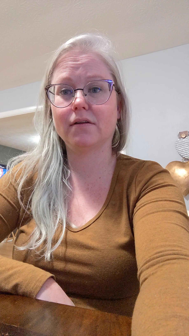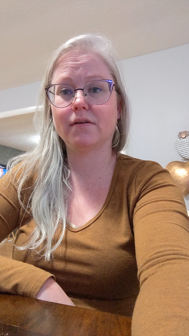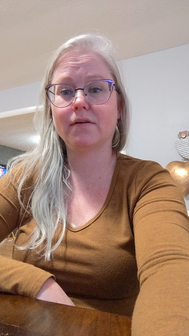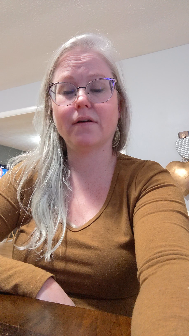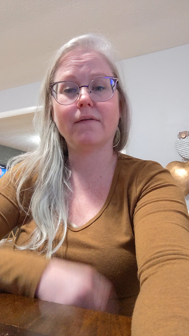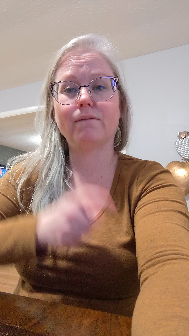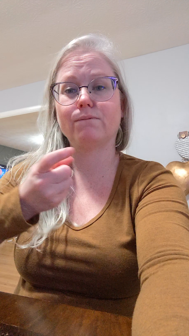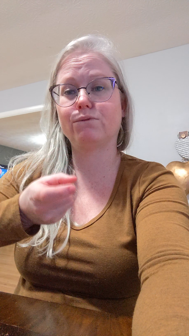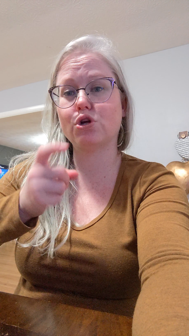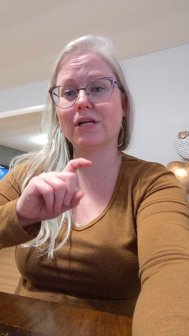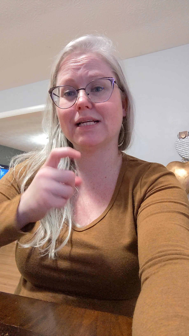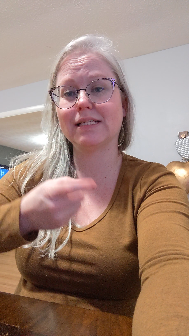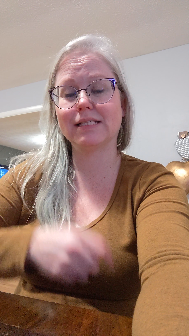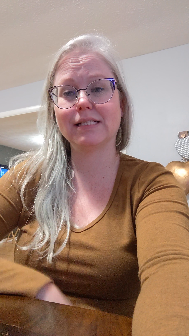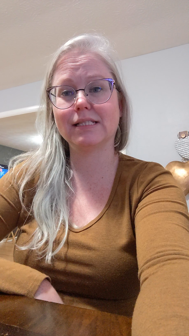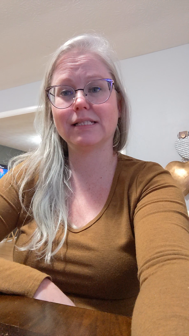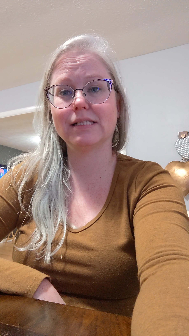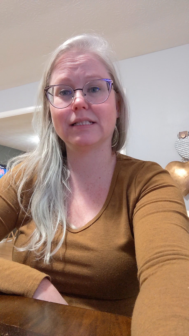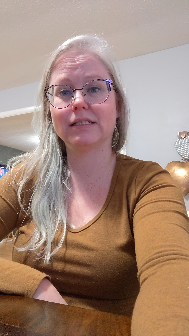friend